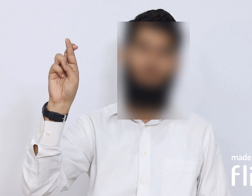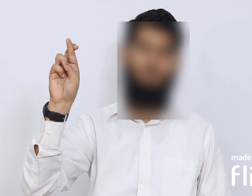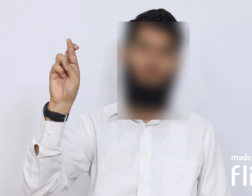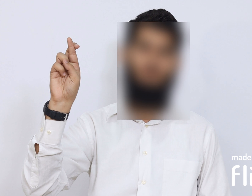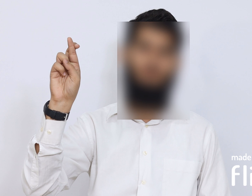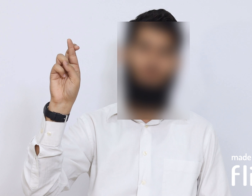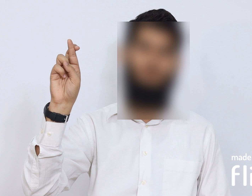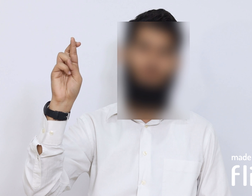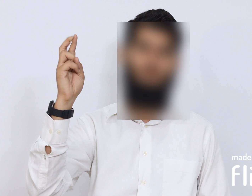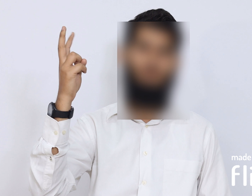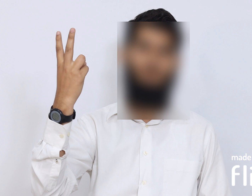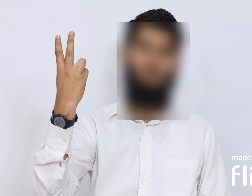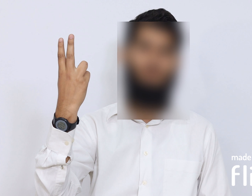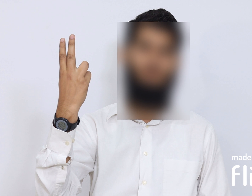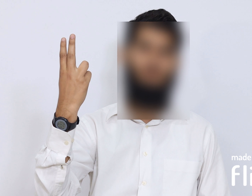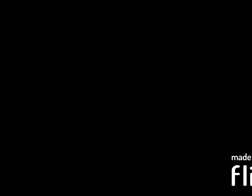ڑ